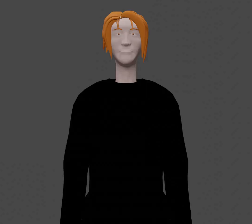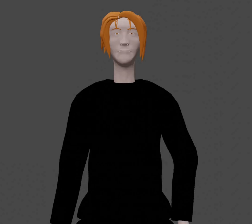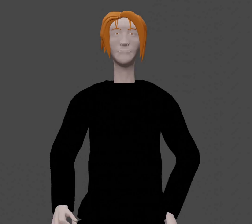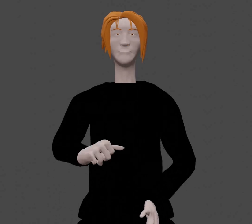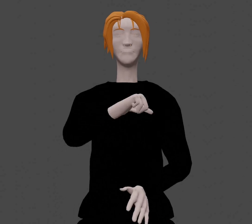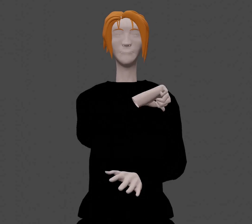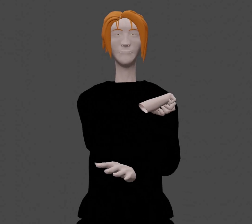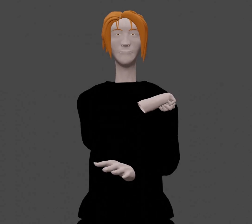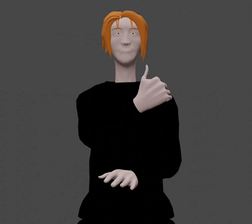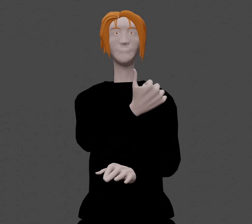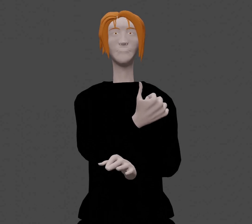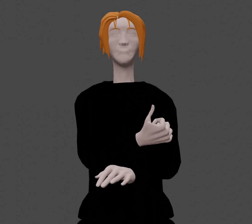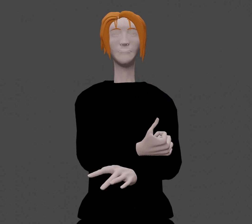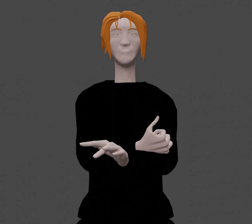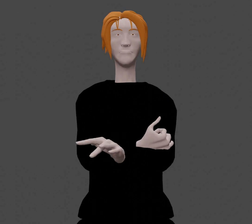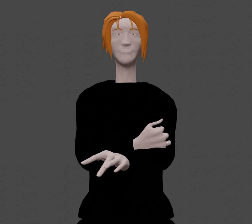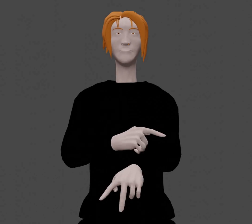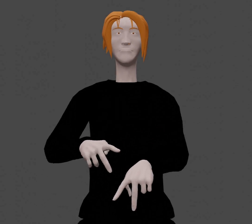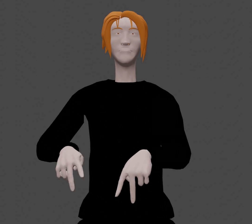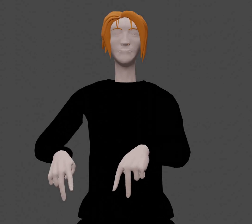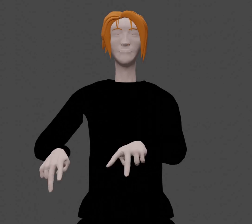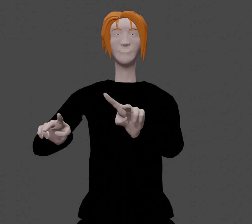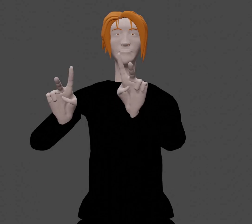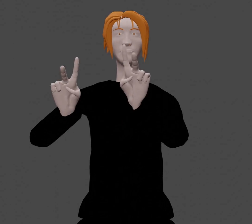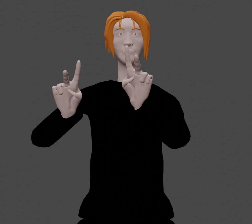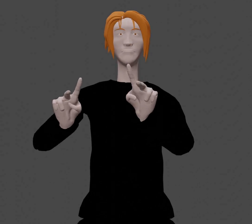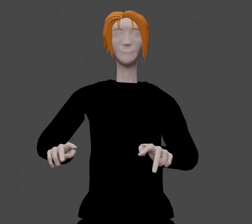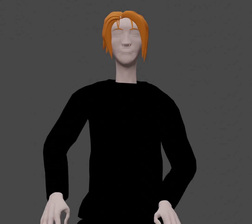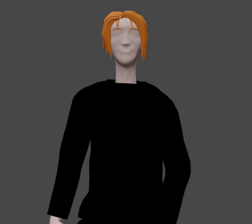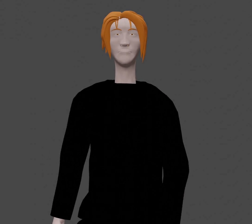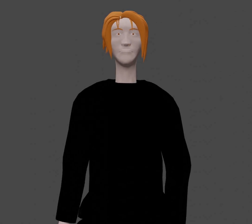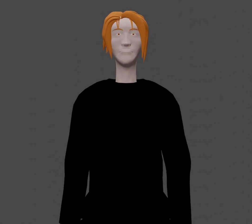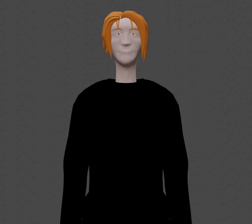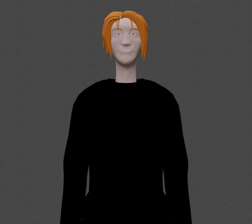Authorize